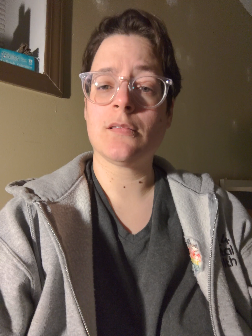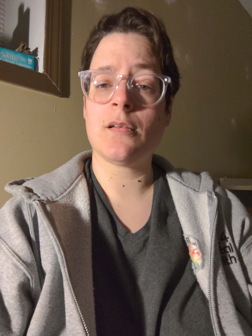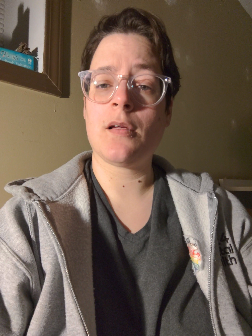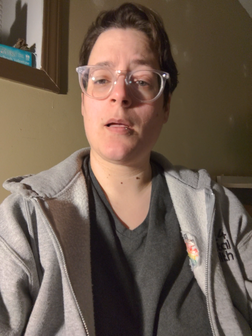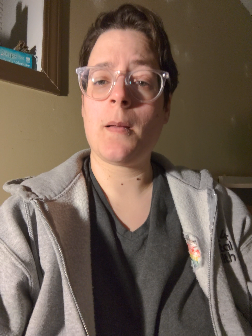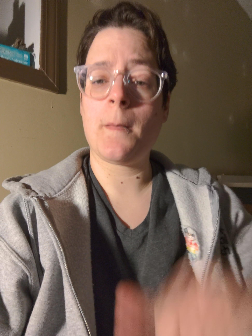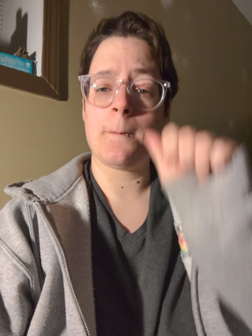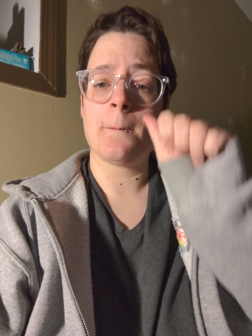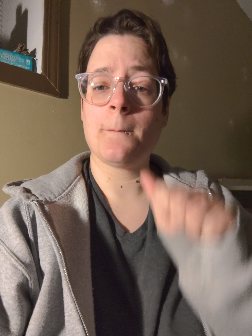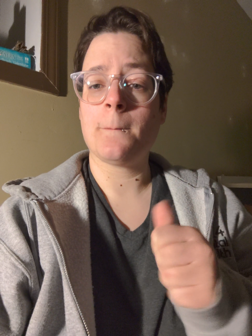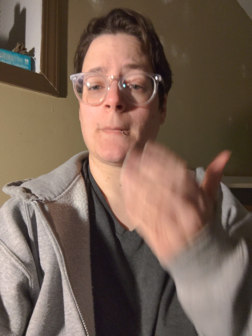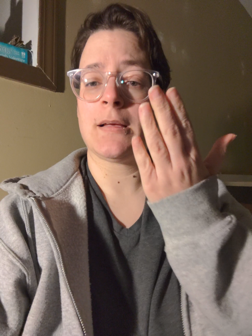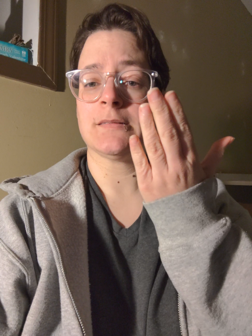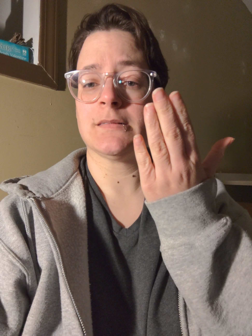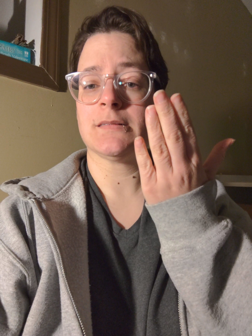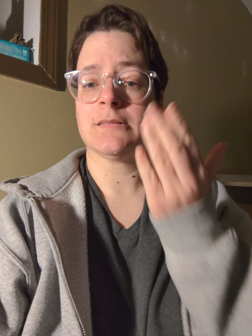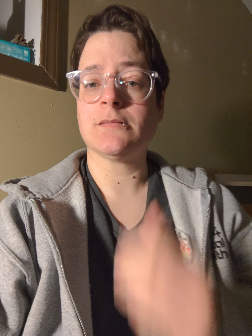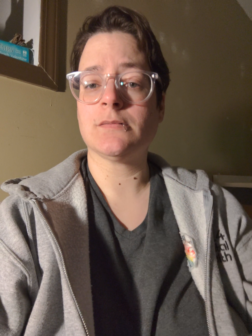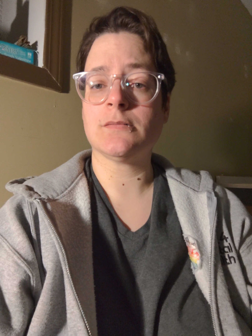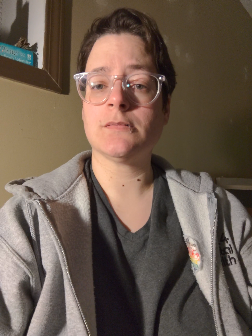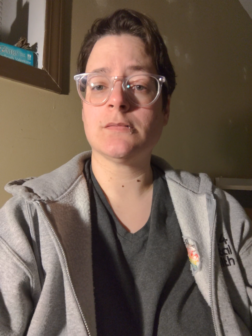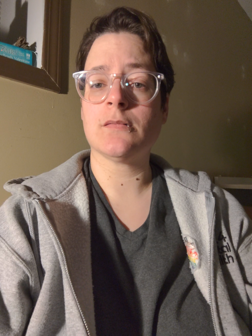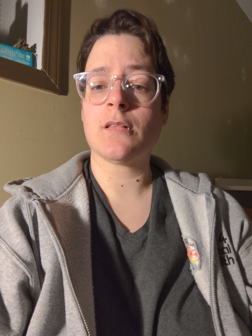mitten